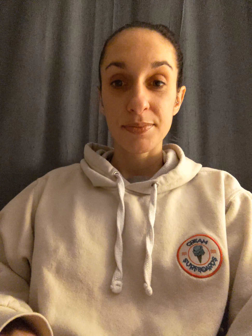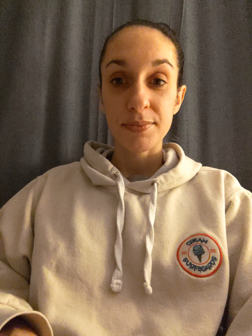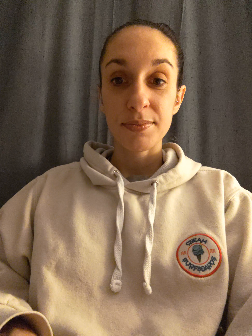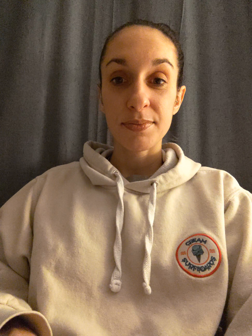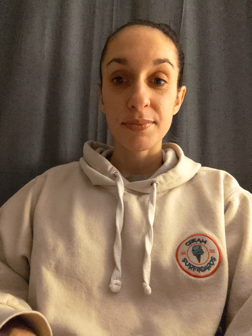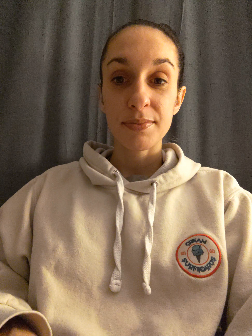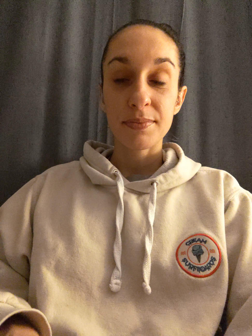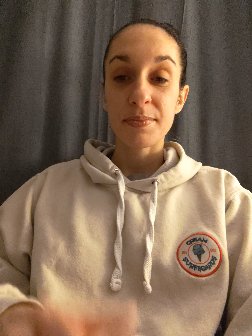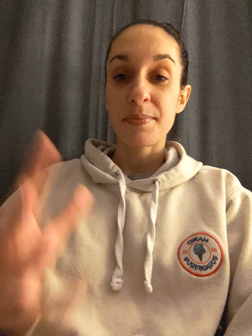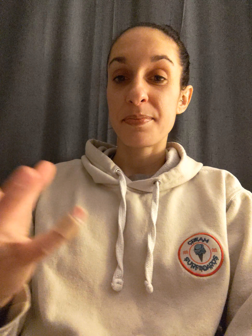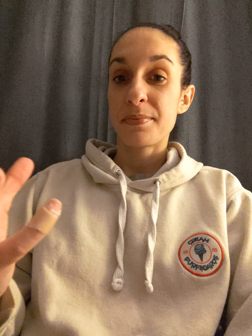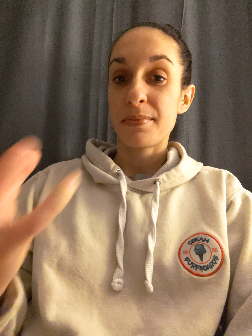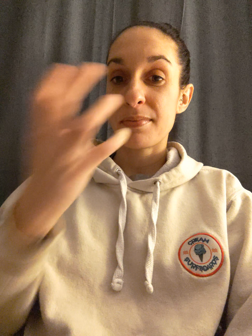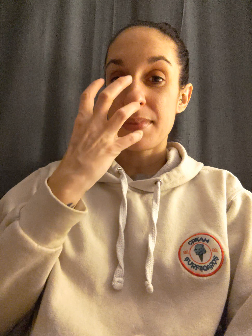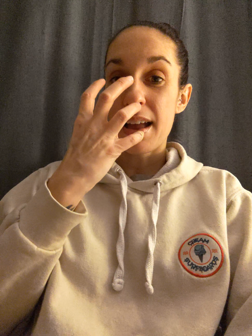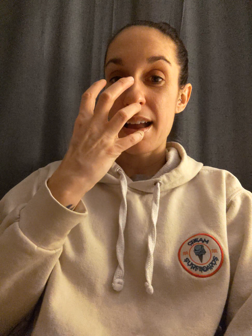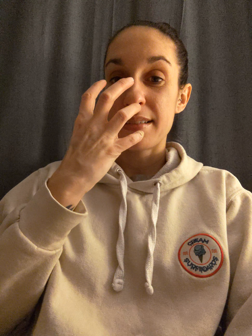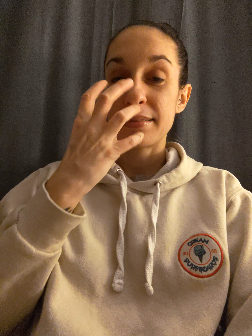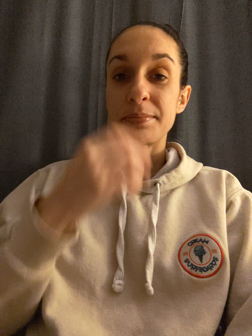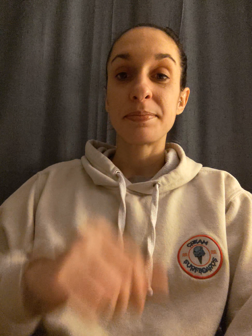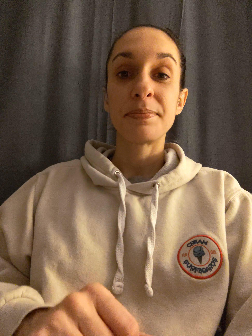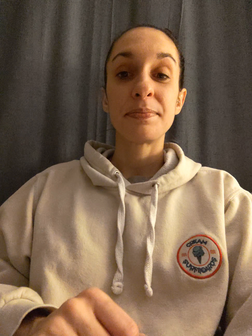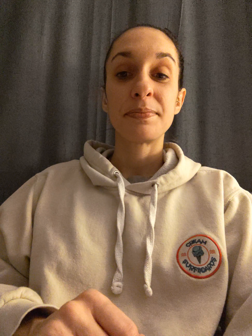mad